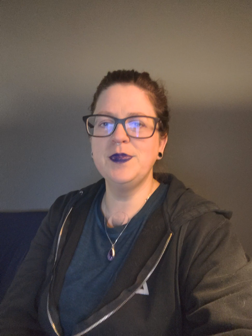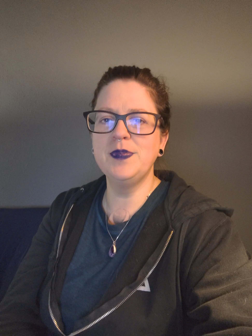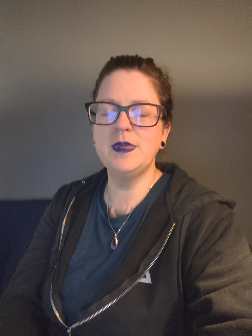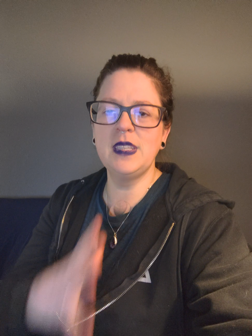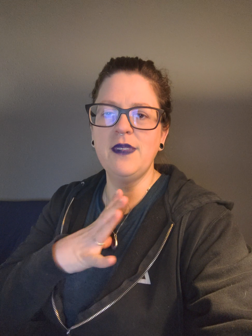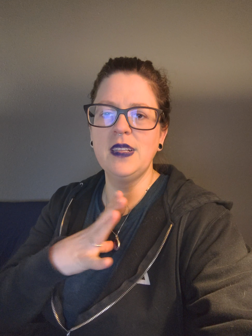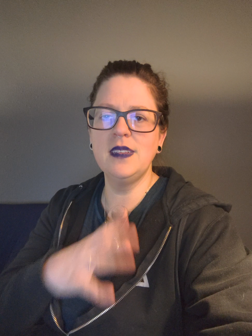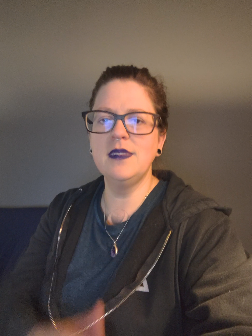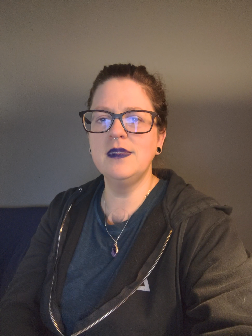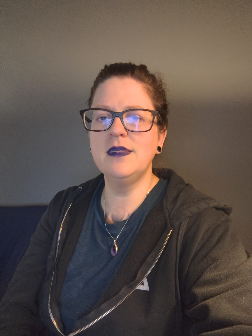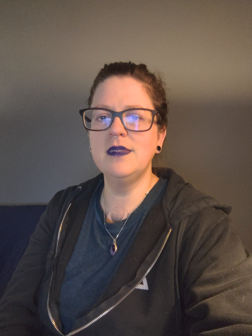fine